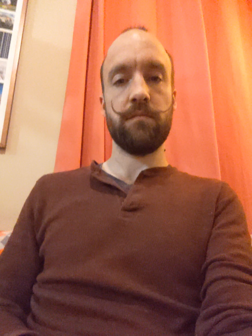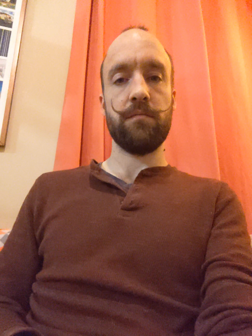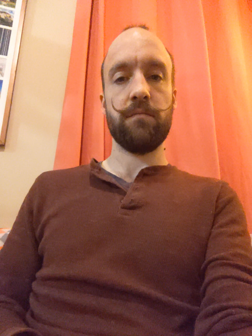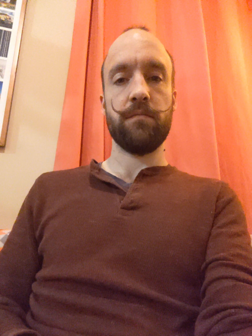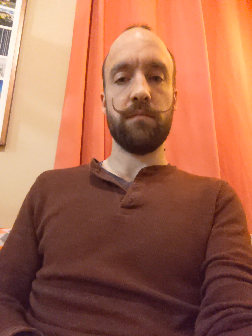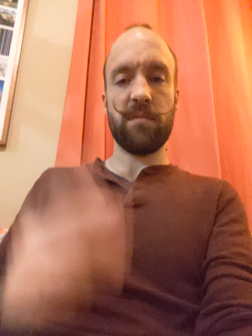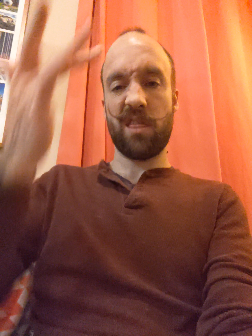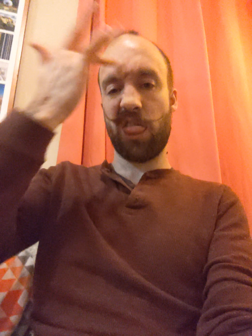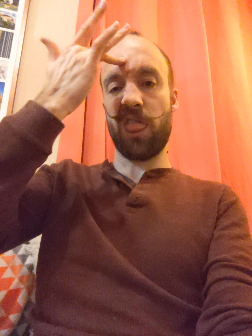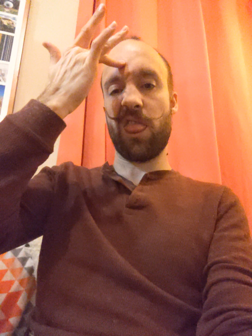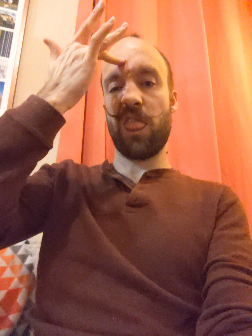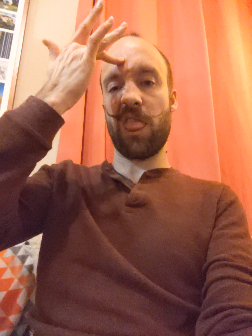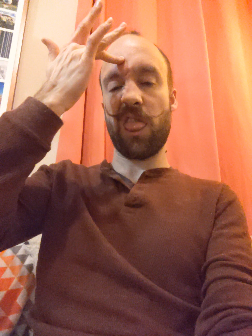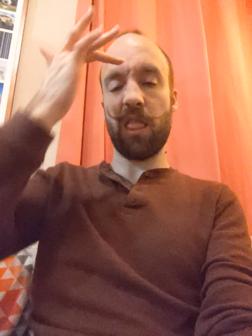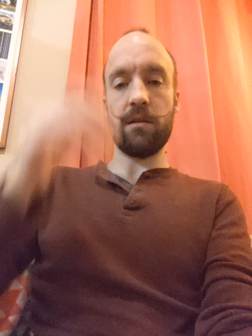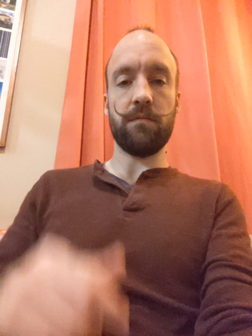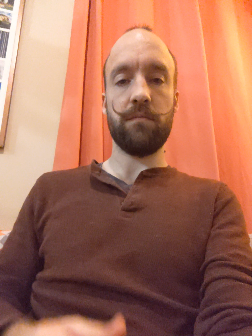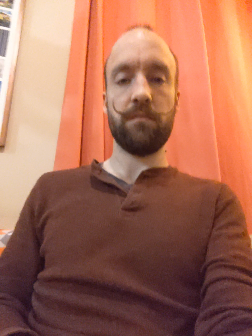sick